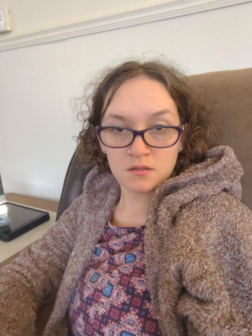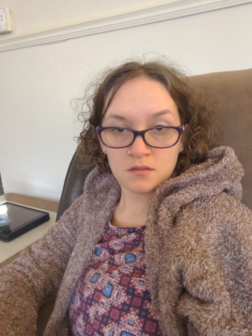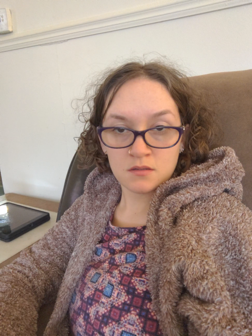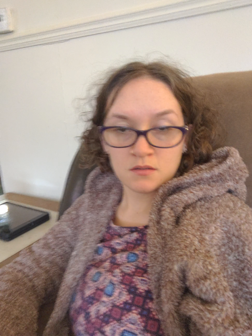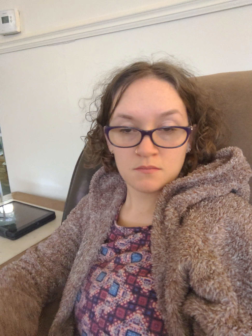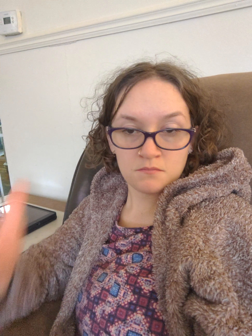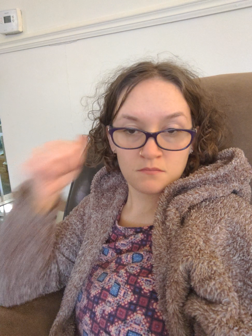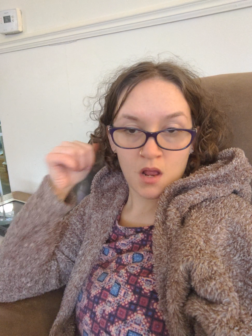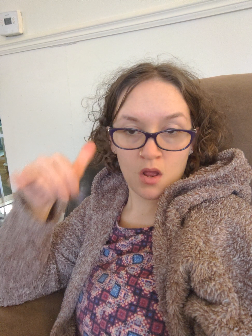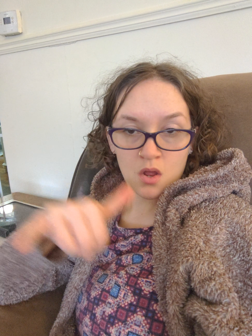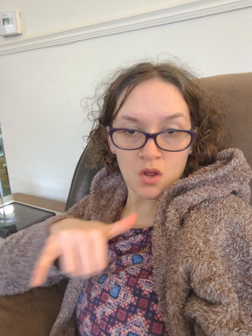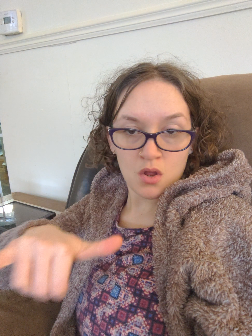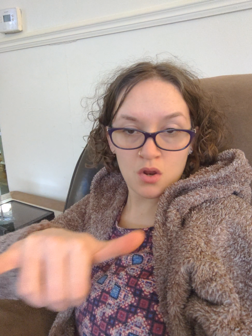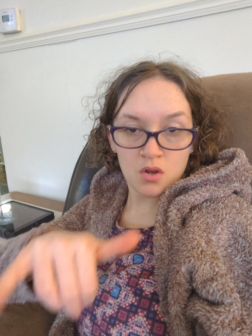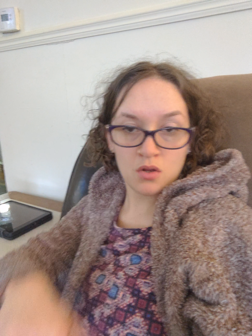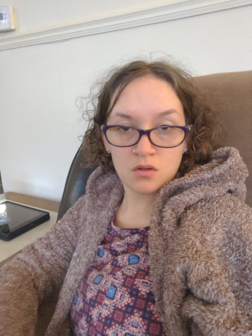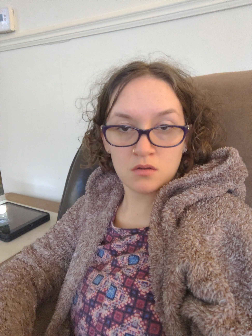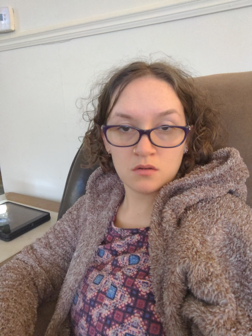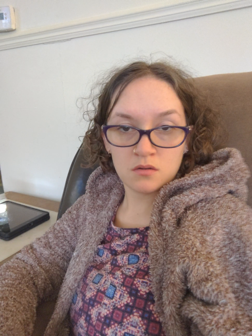backyard